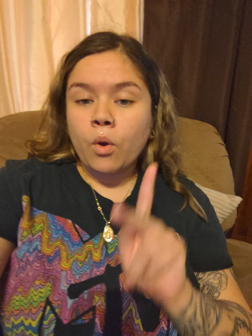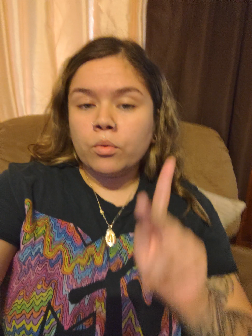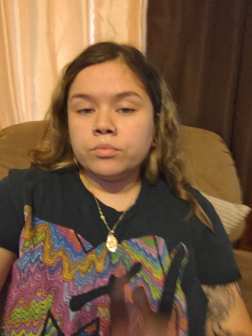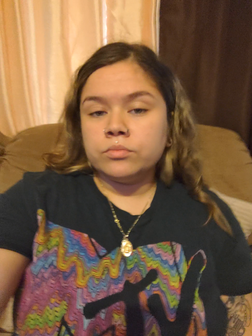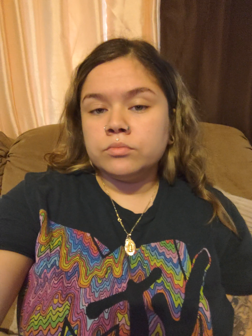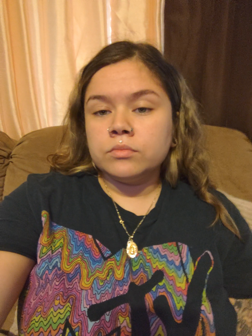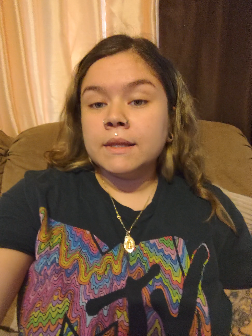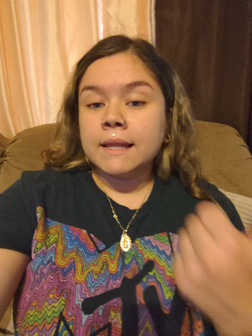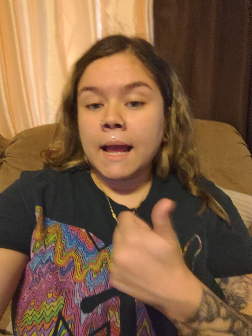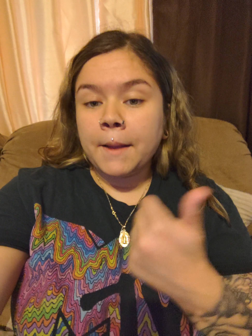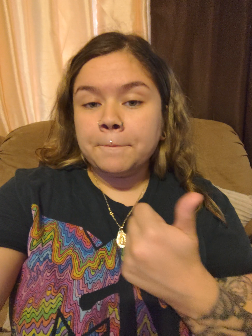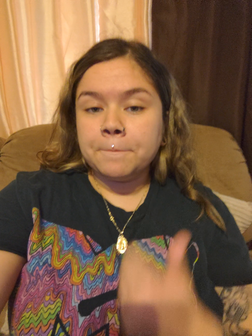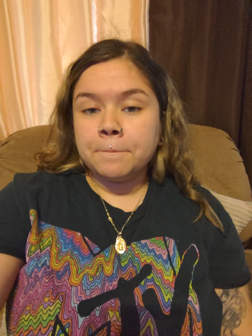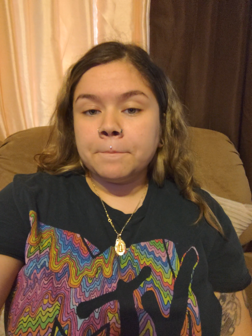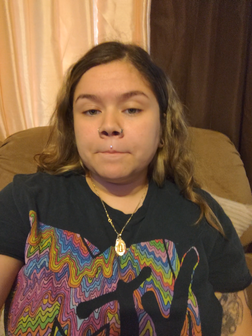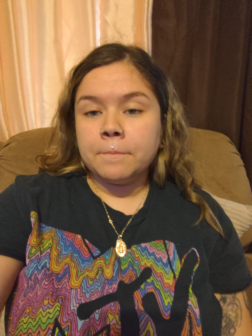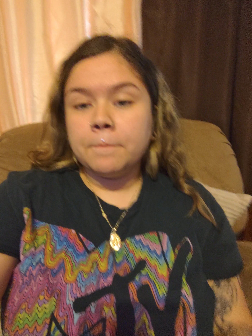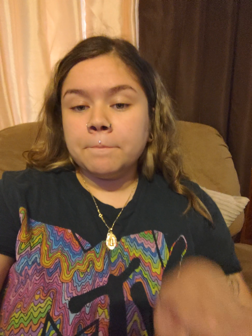game